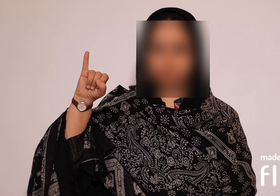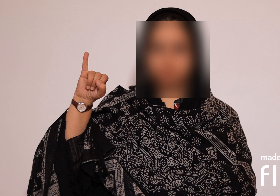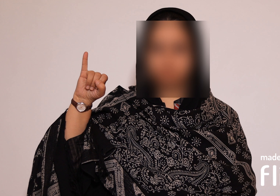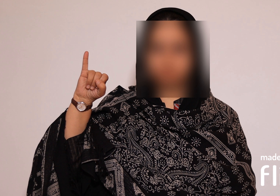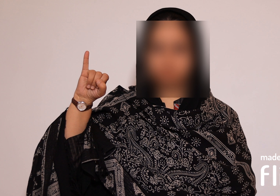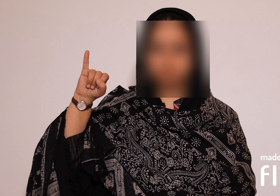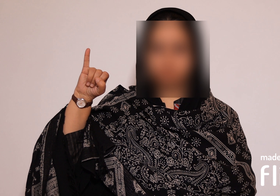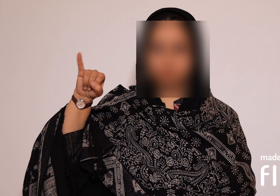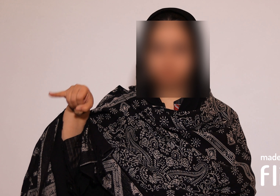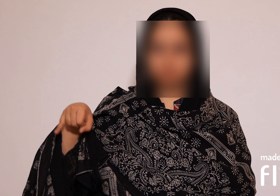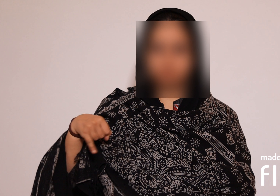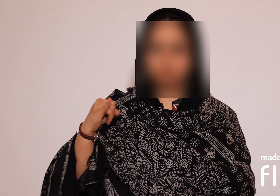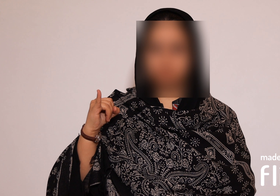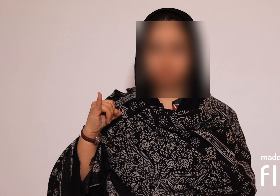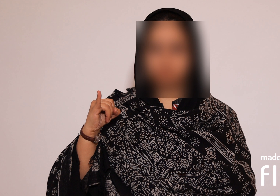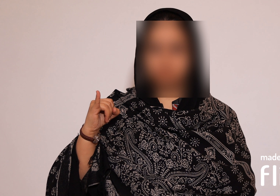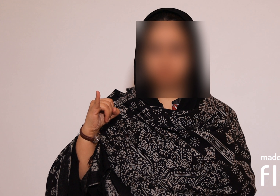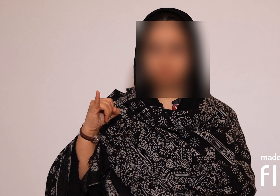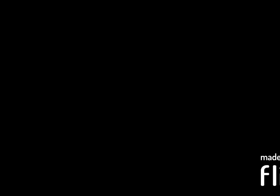ج